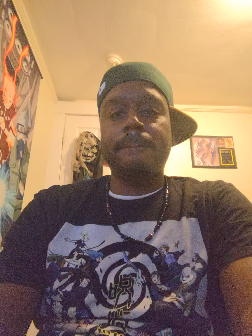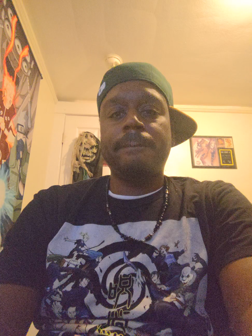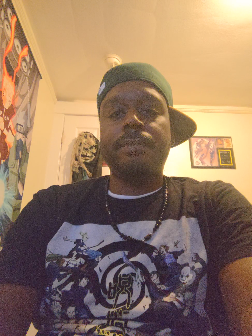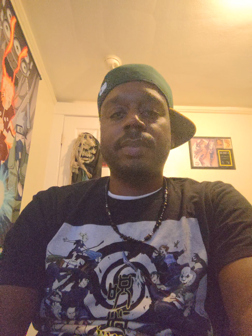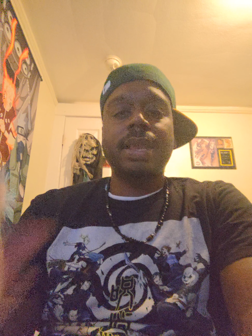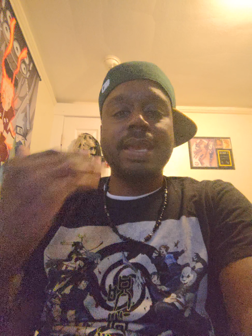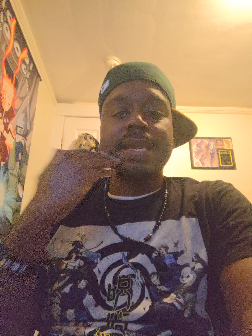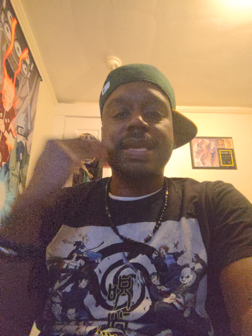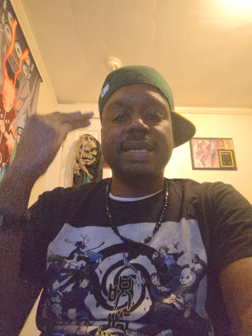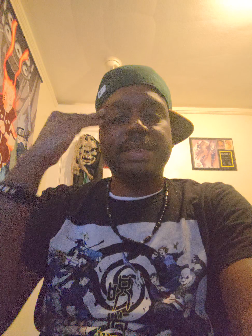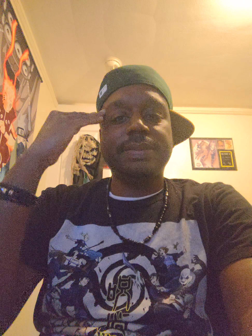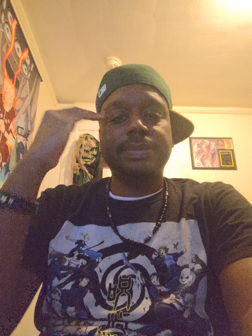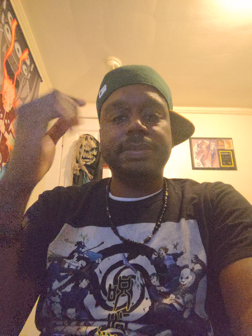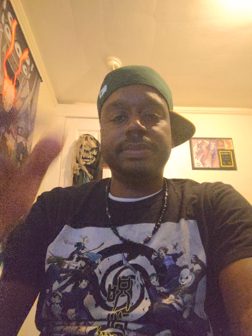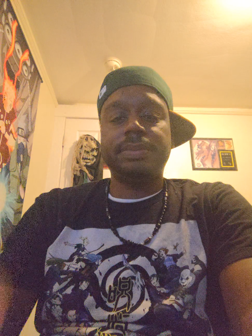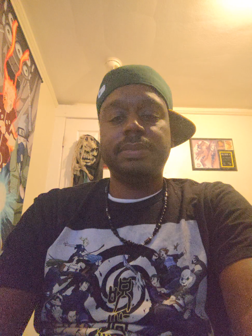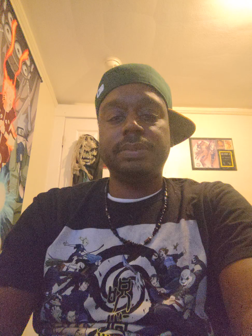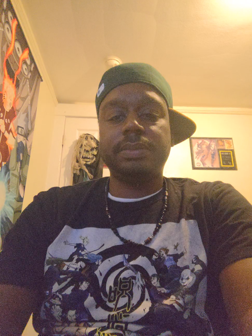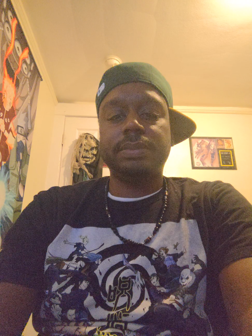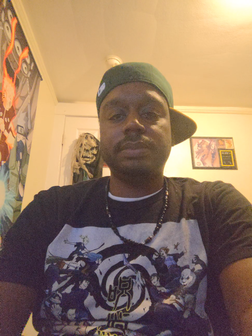head